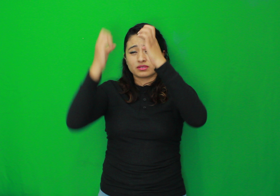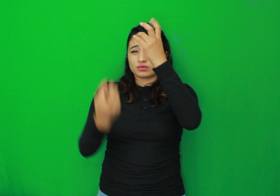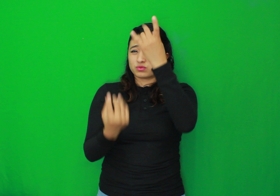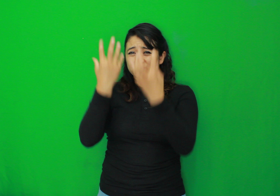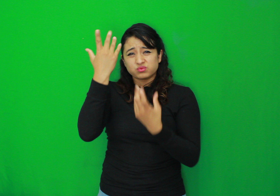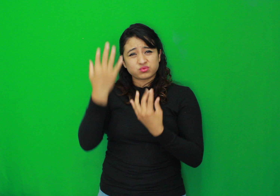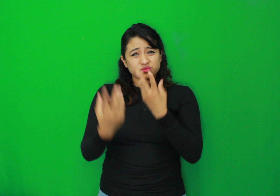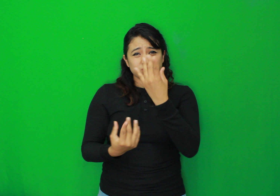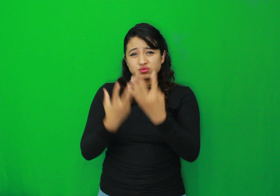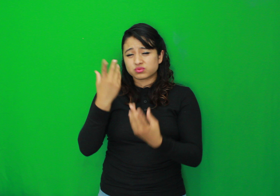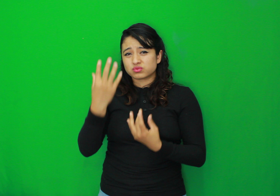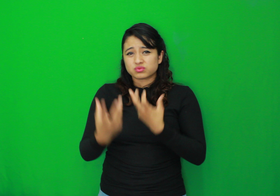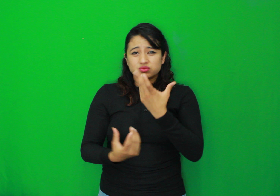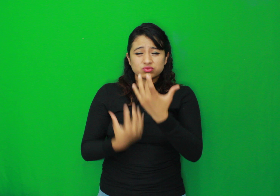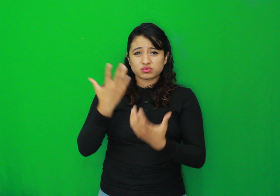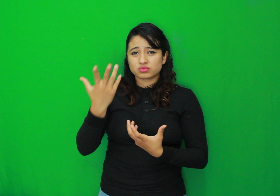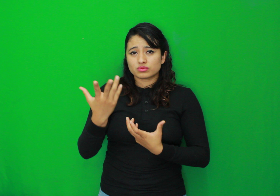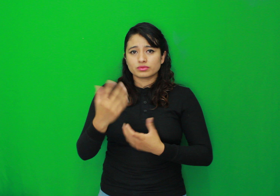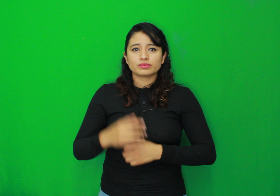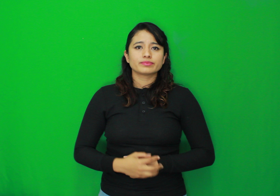fuego